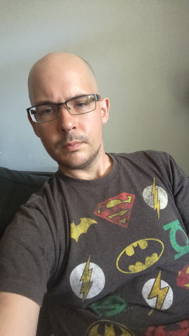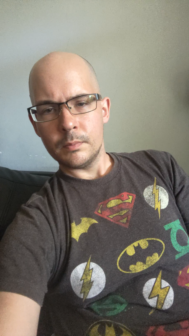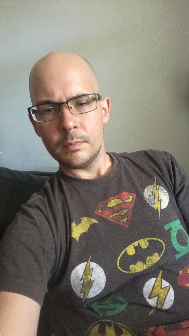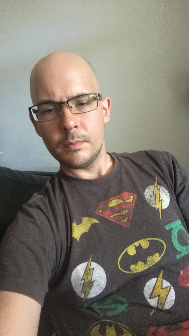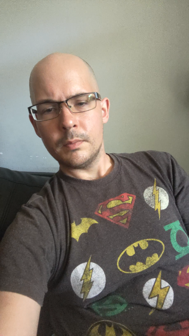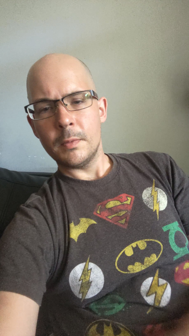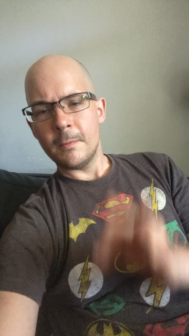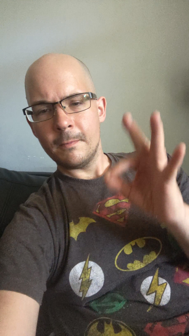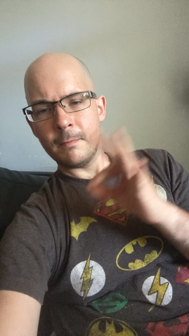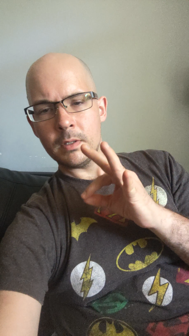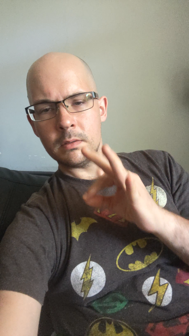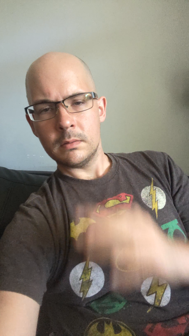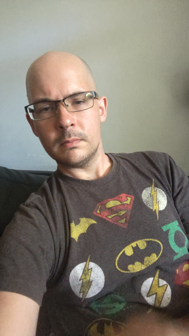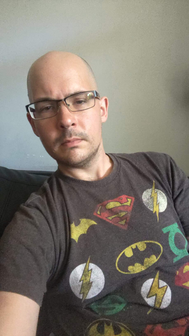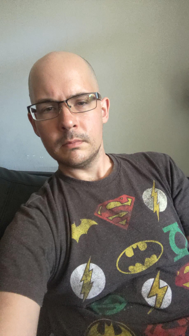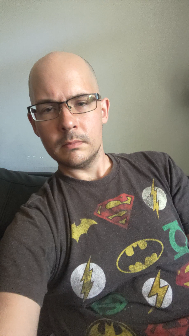fit